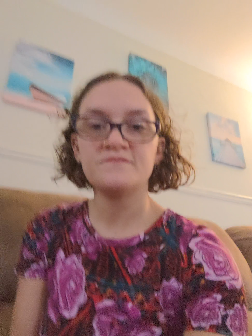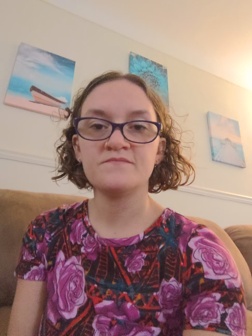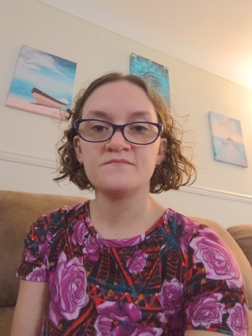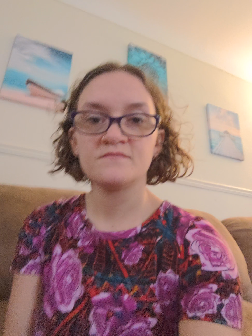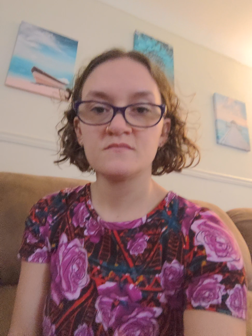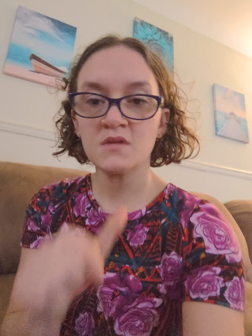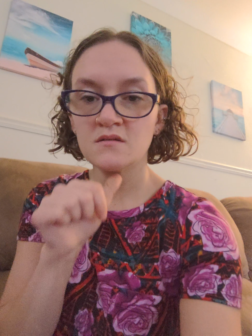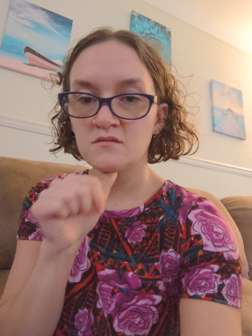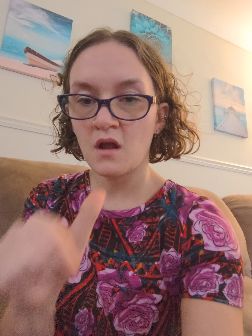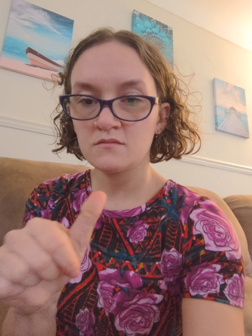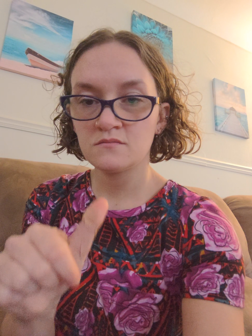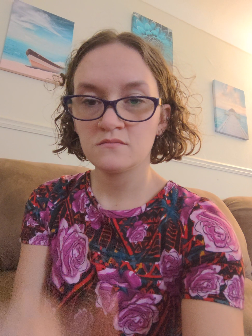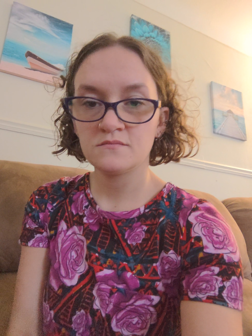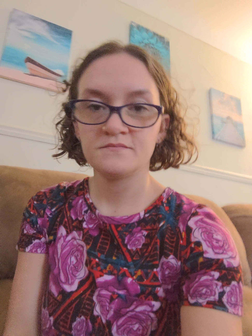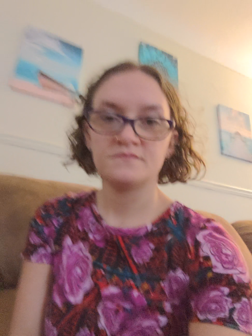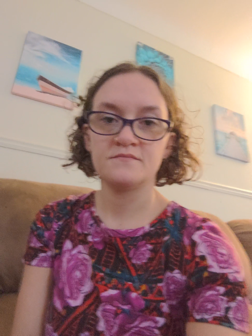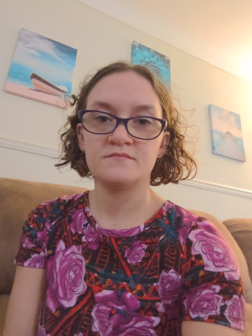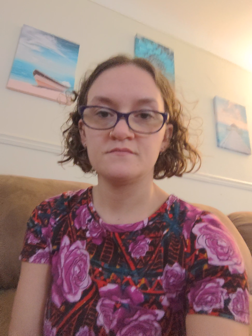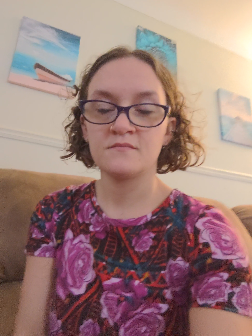not